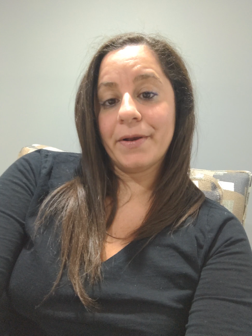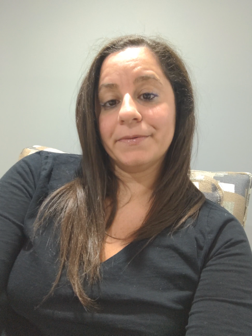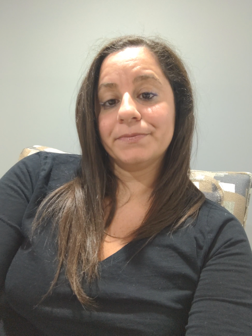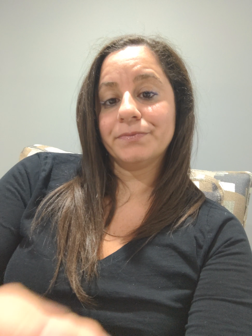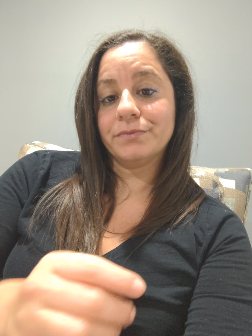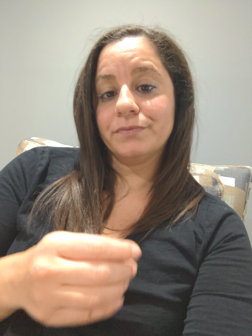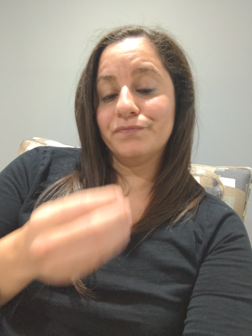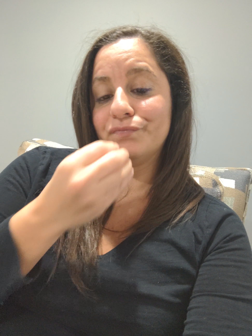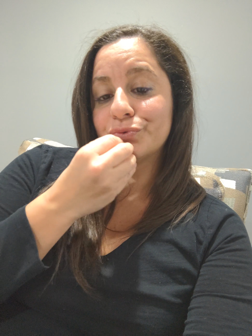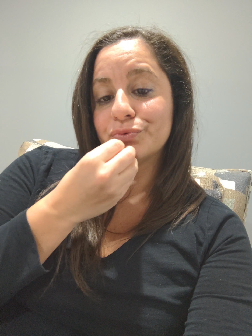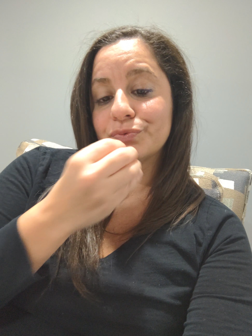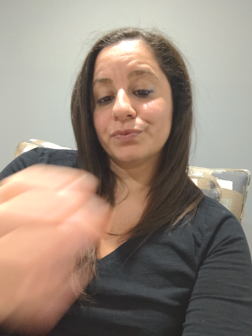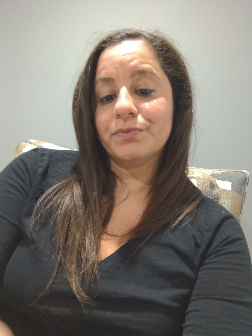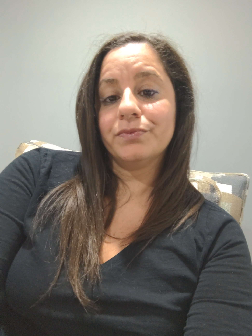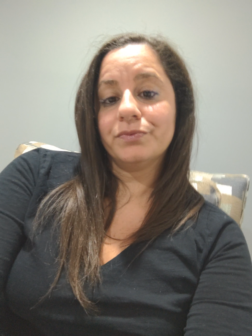food